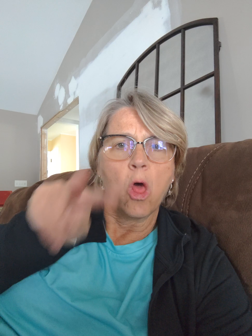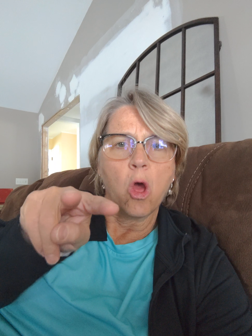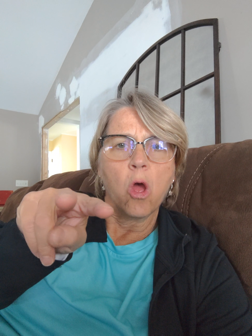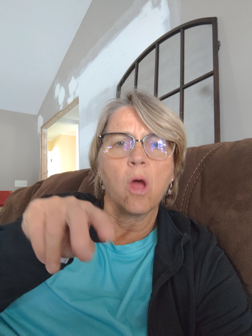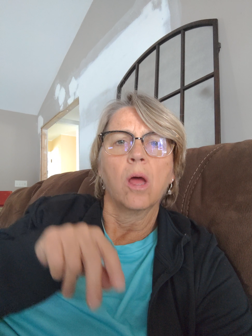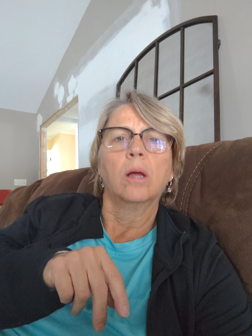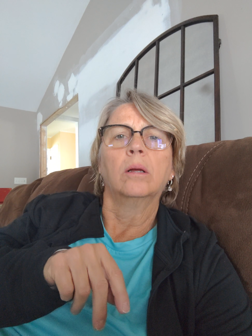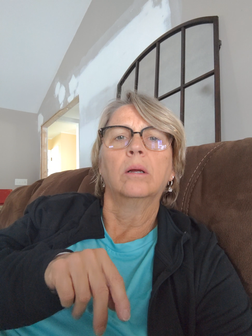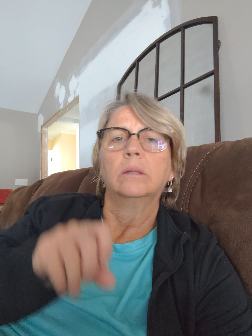look